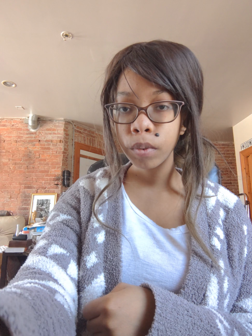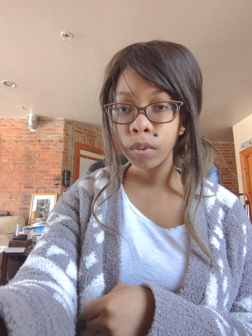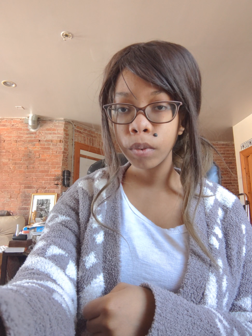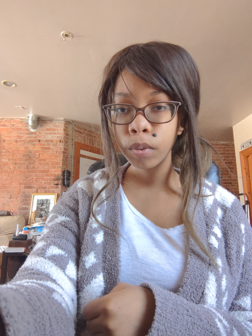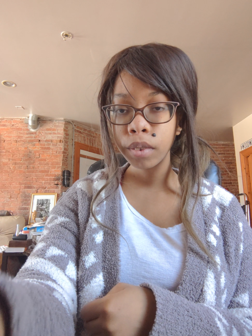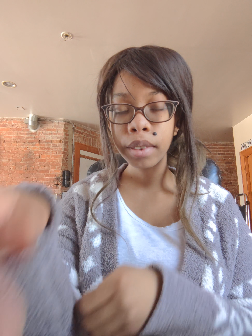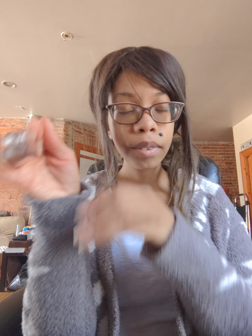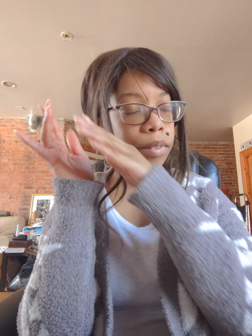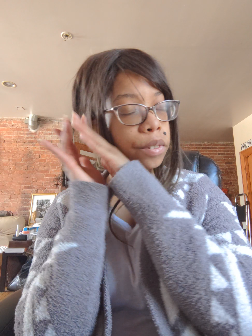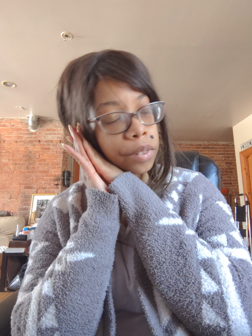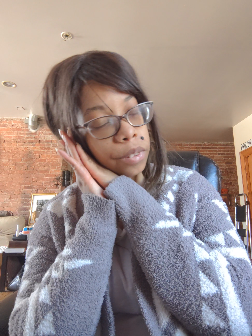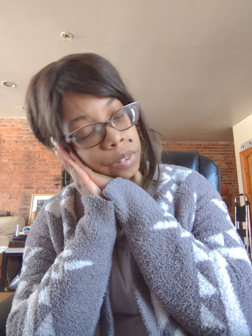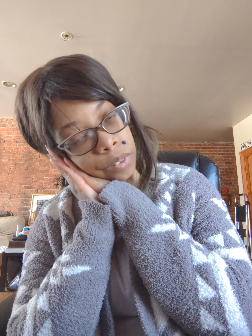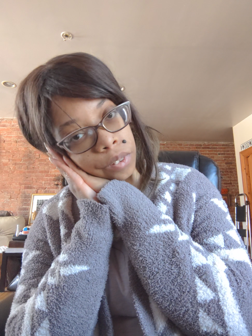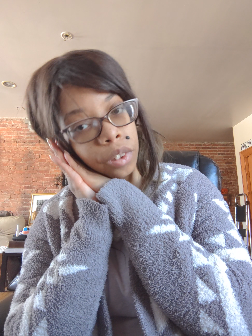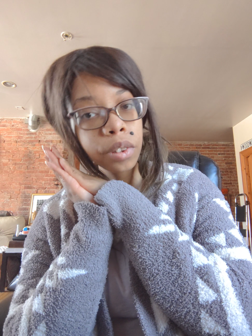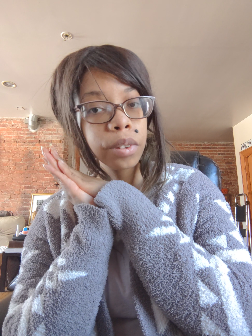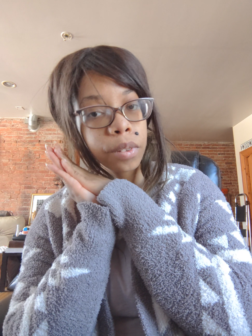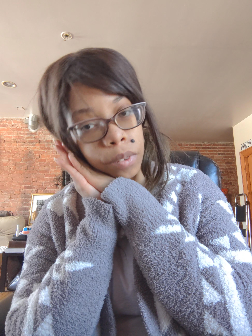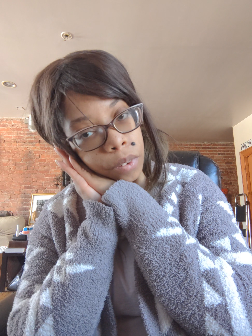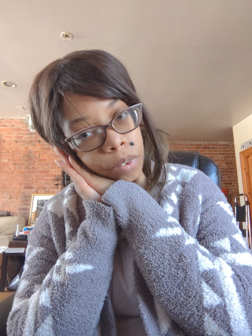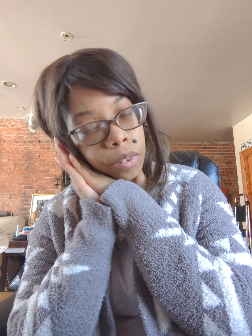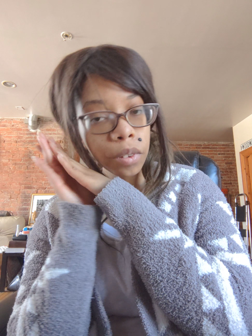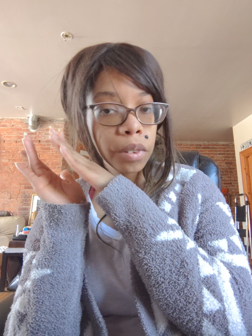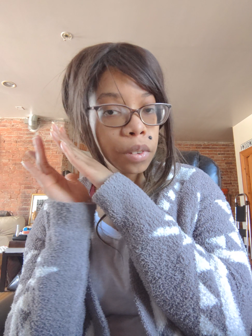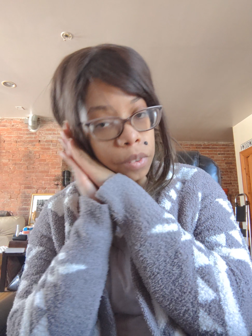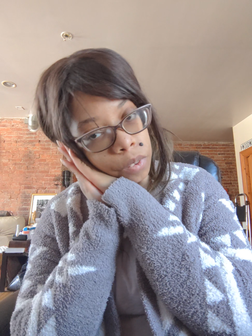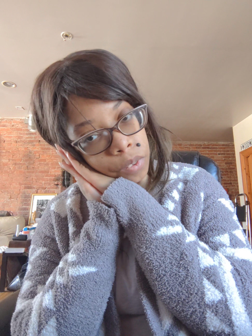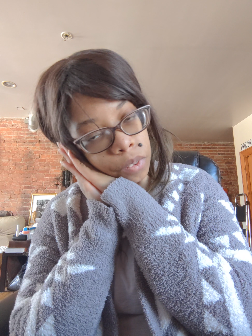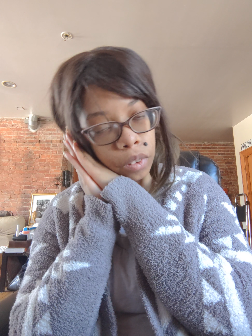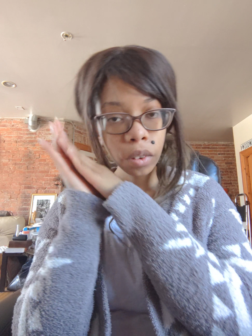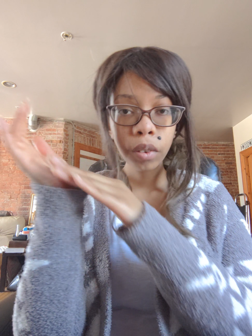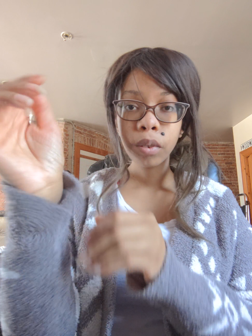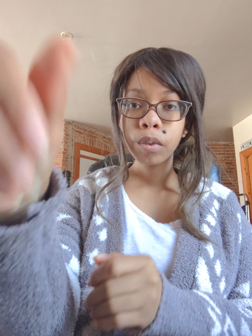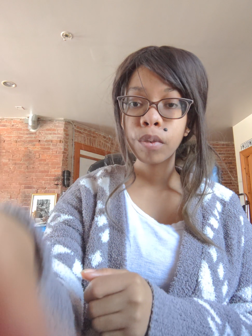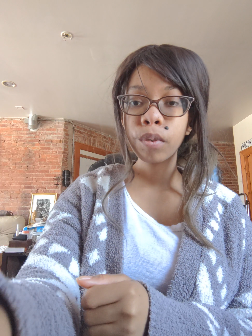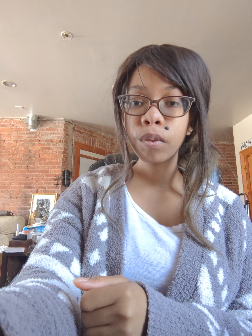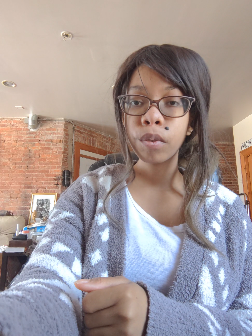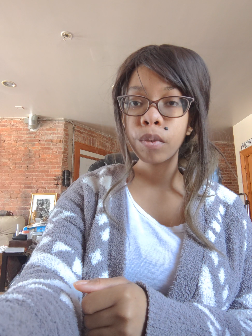bed